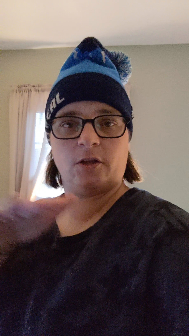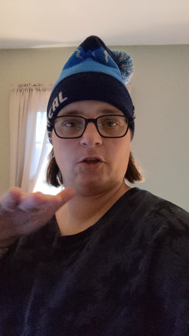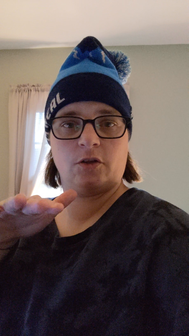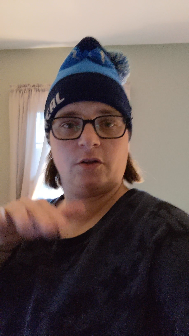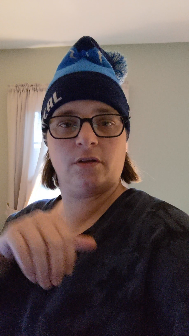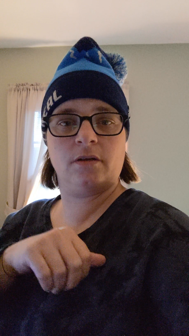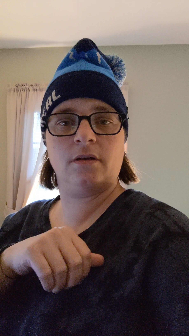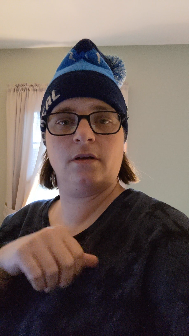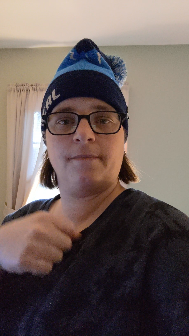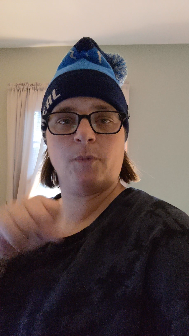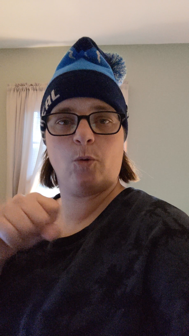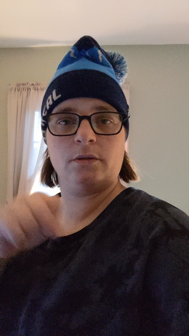motorcycle